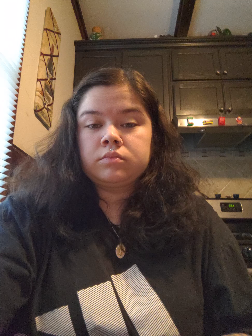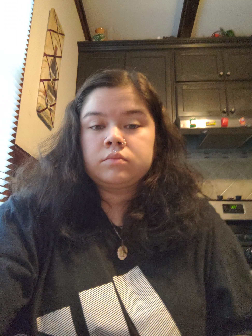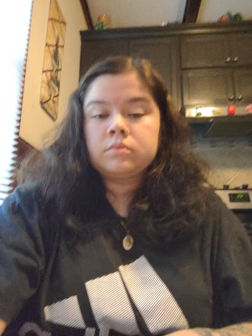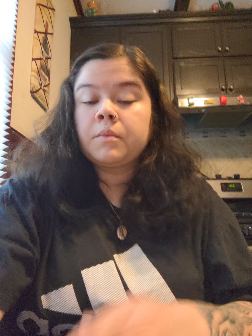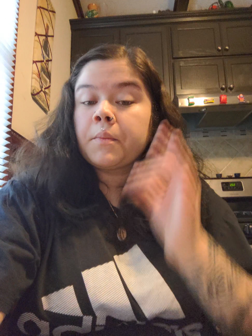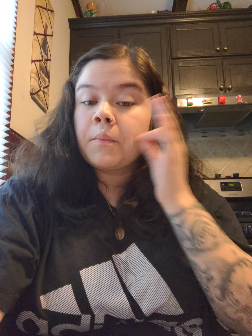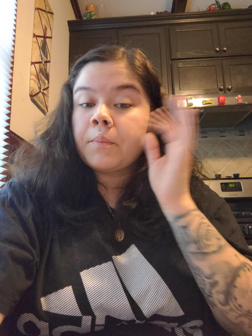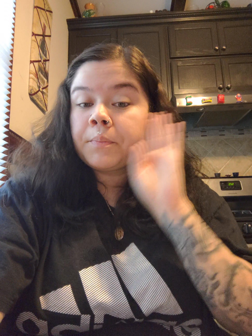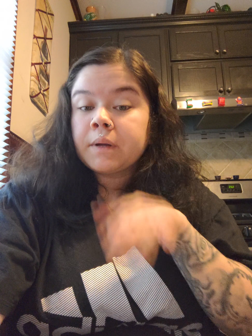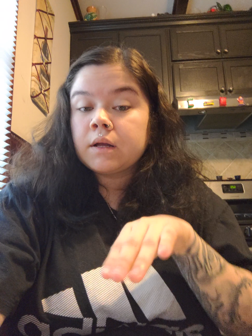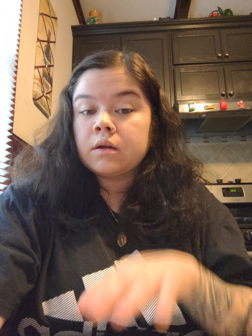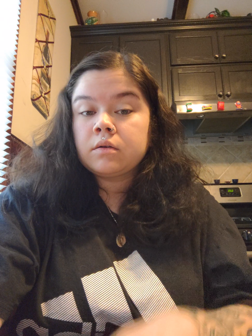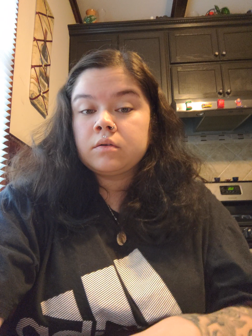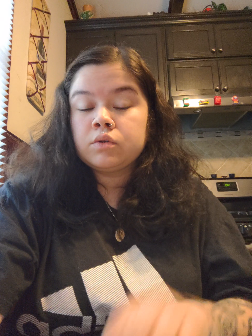bee